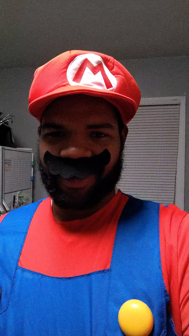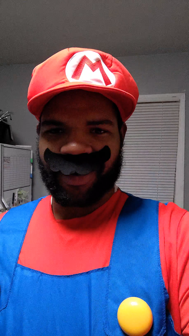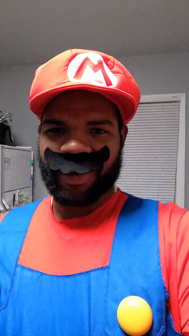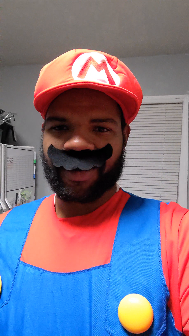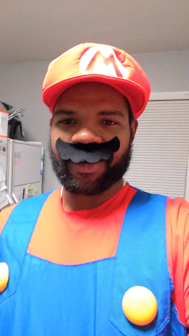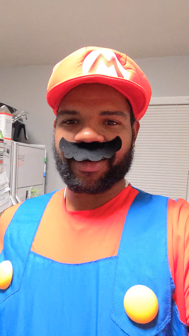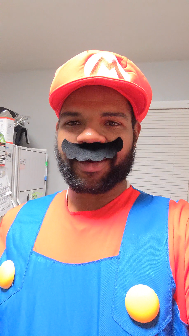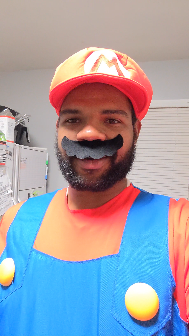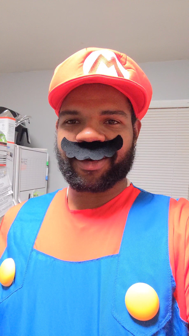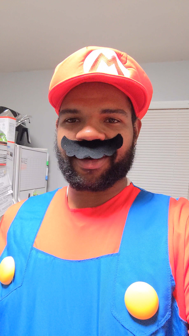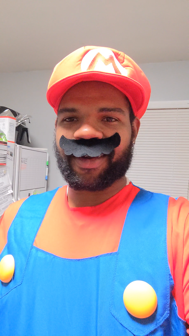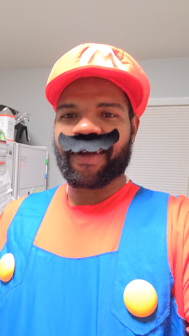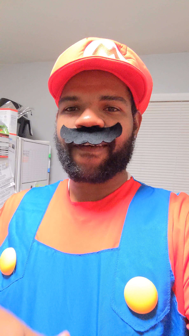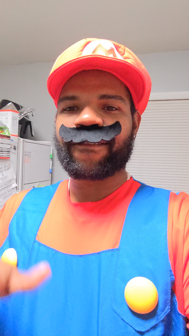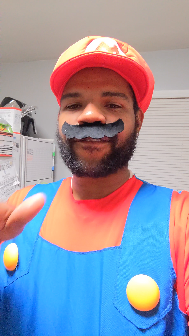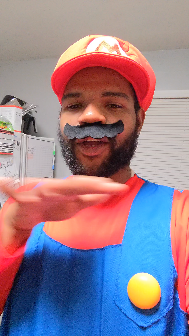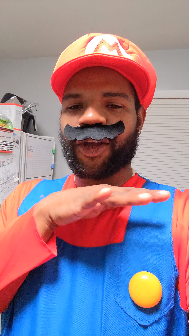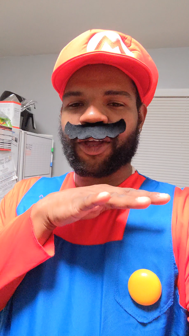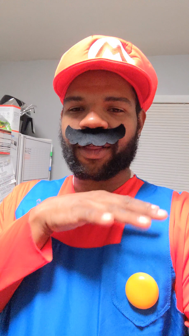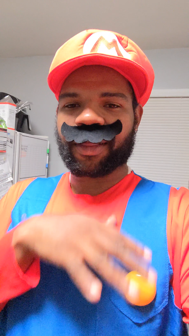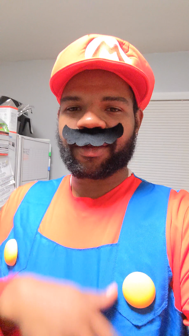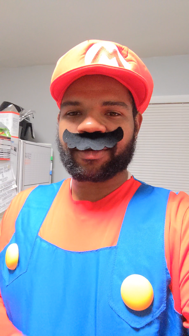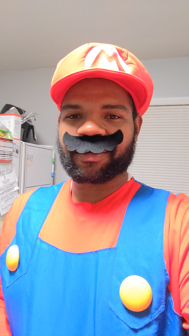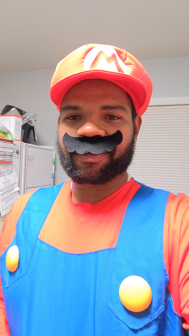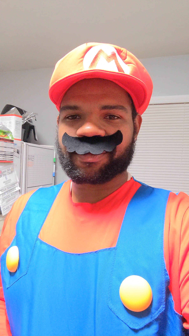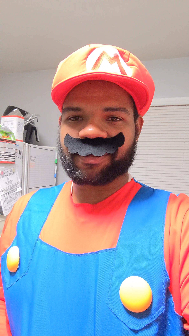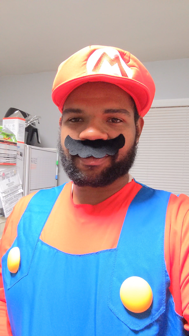full